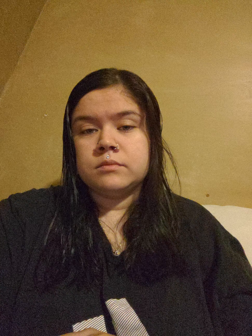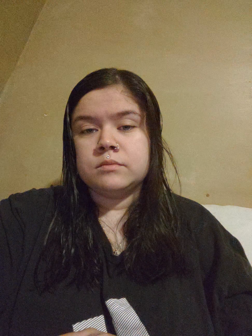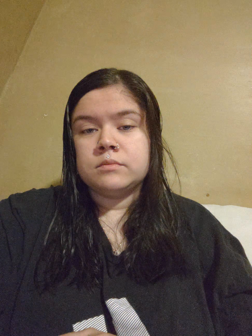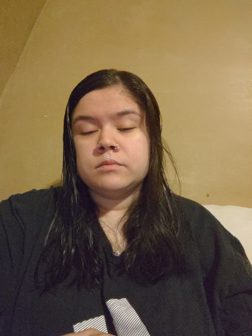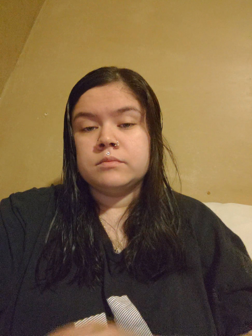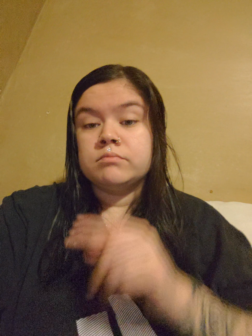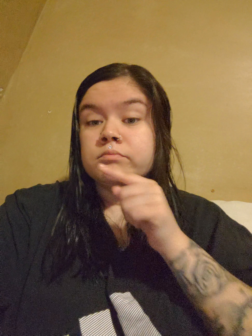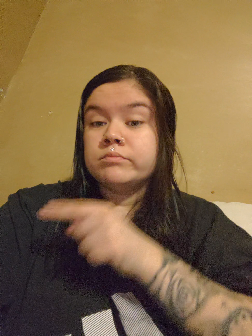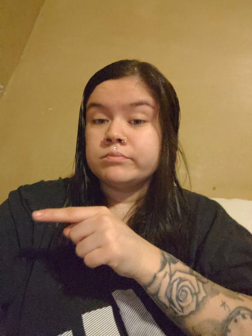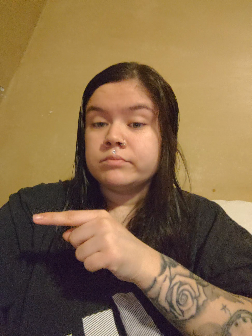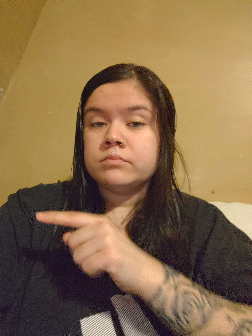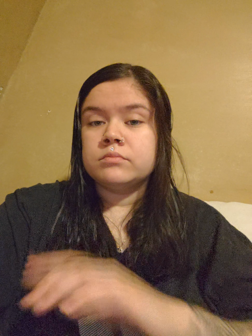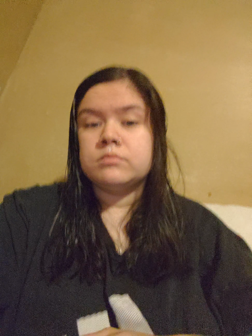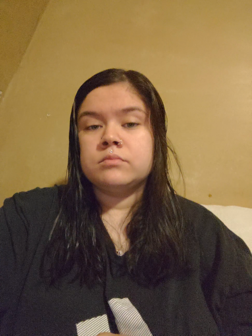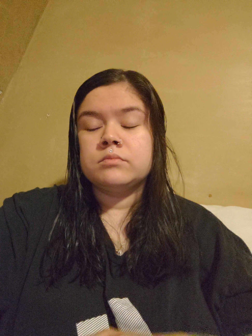he/she/it